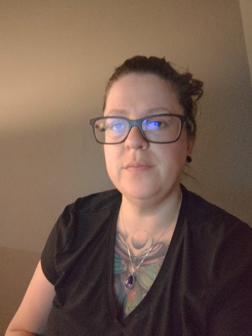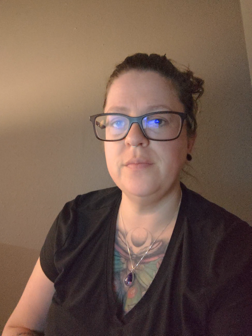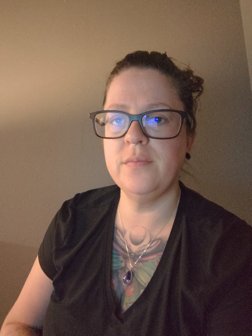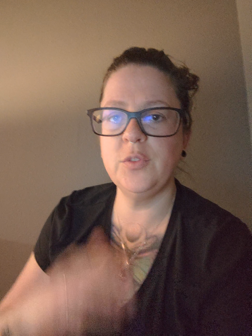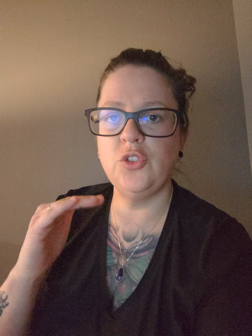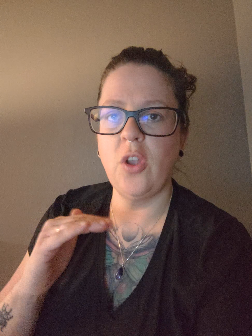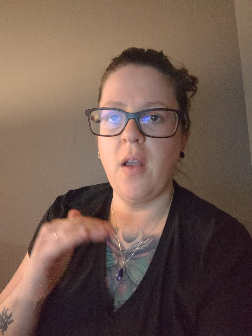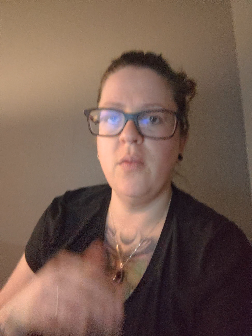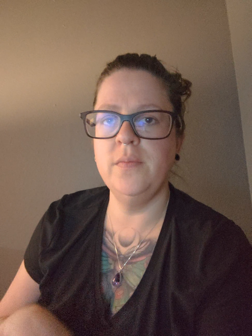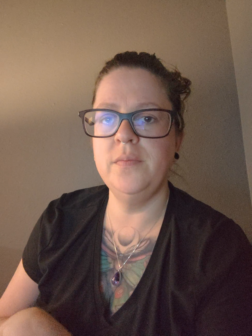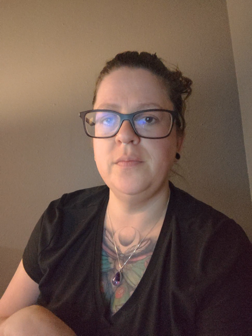child